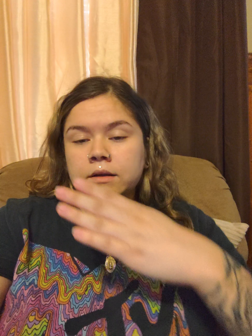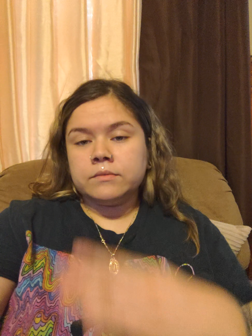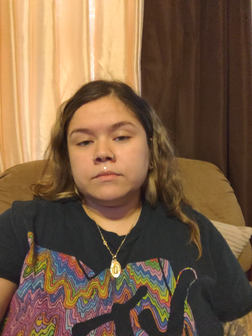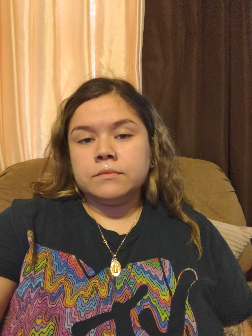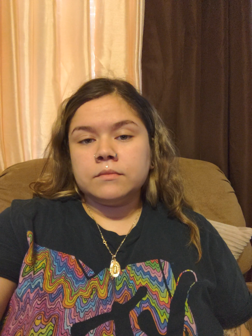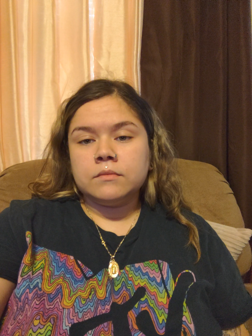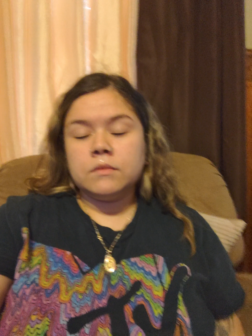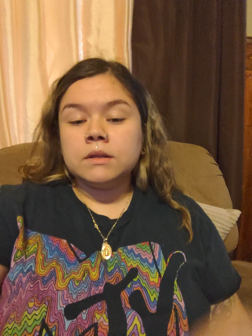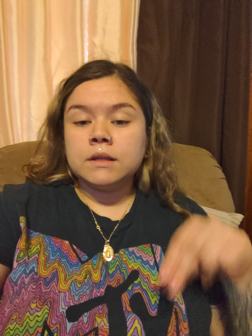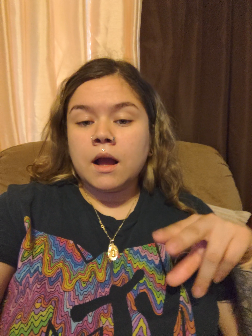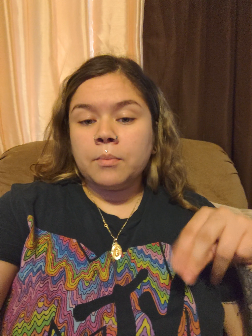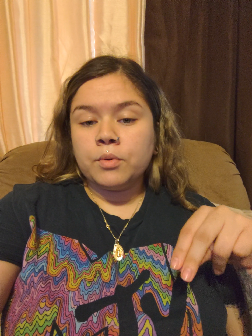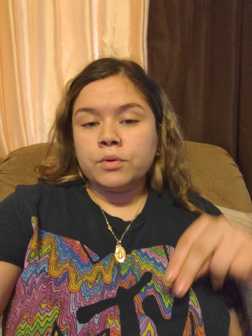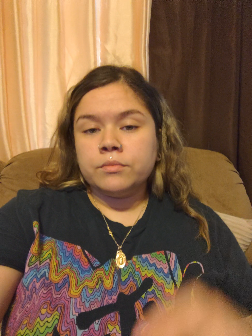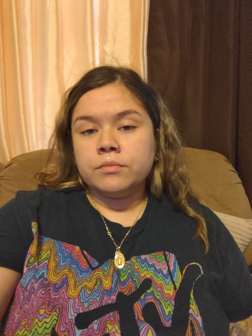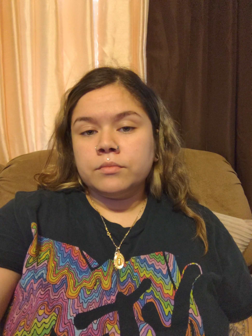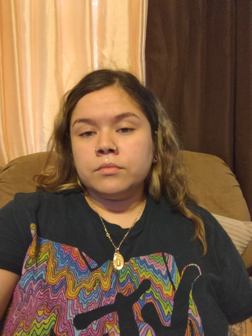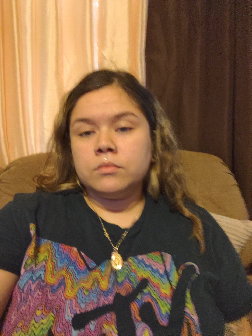diaper